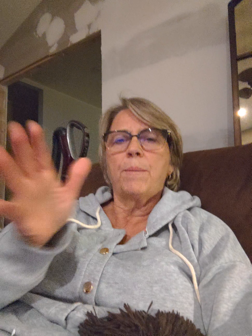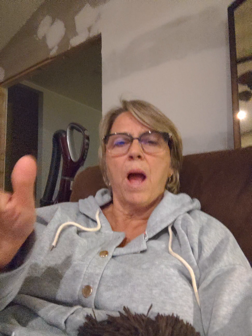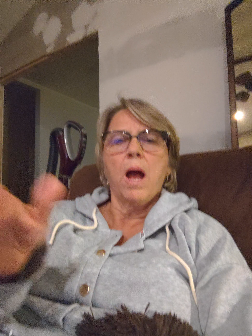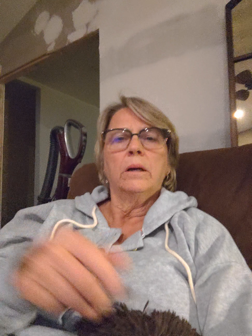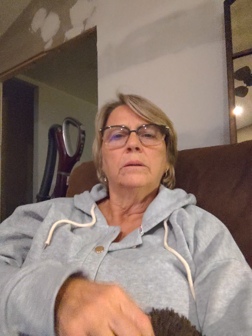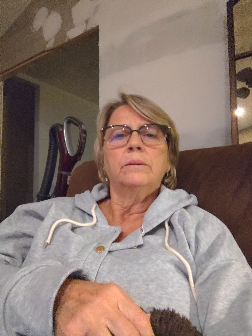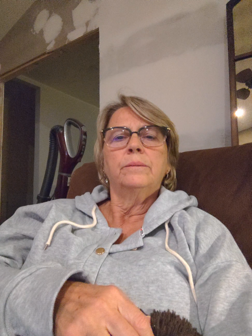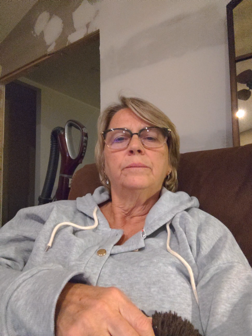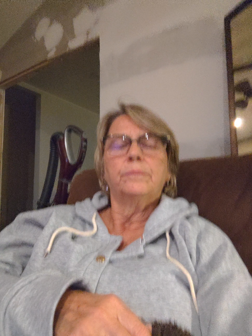grandma